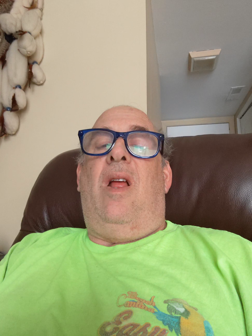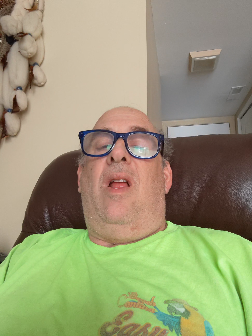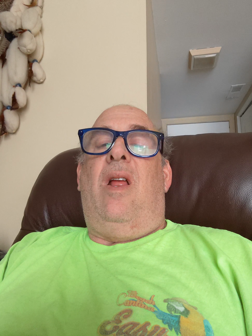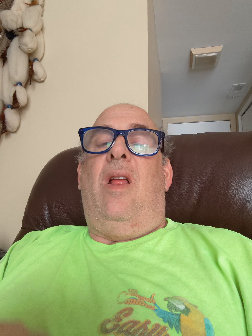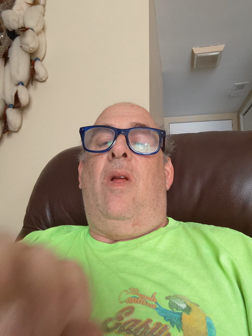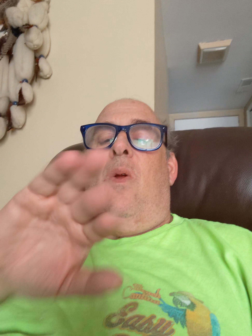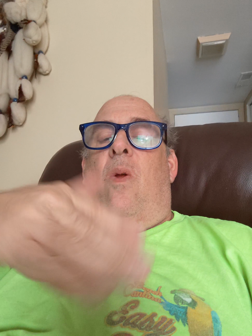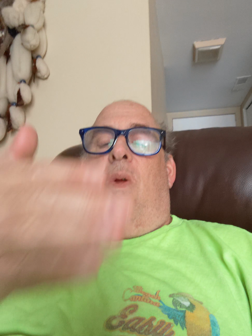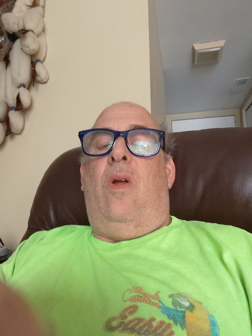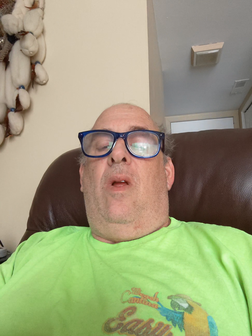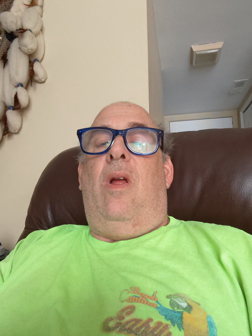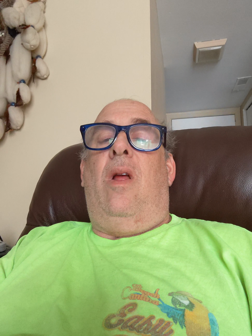all